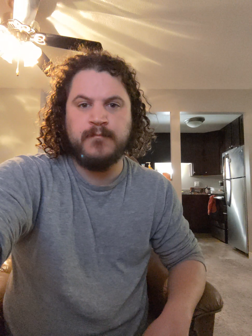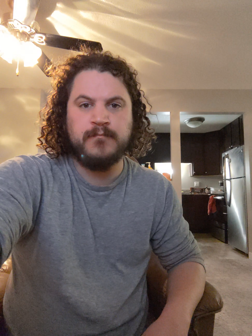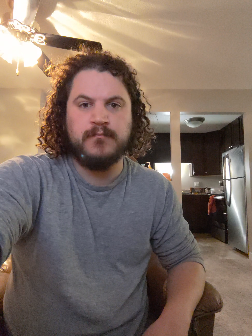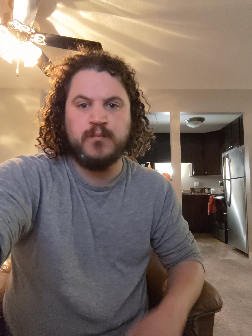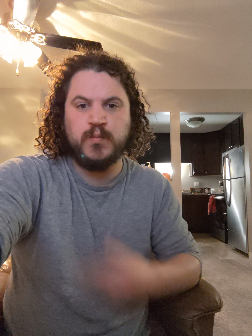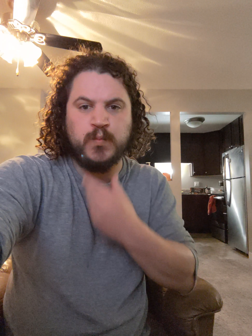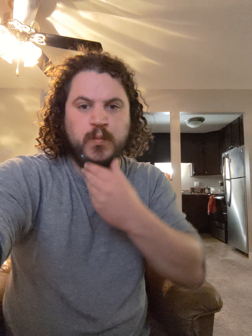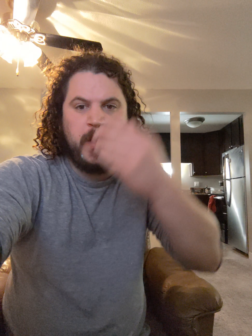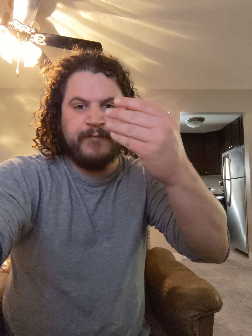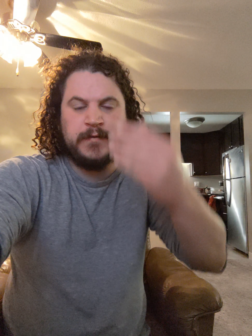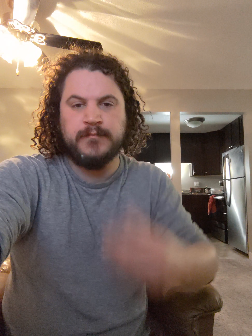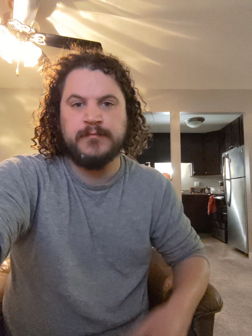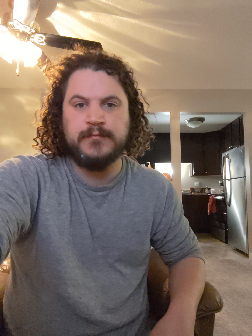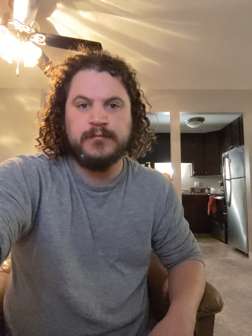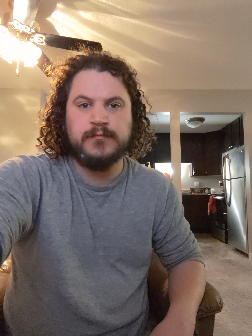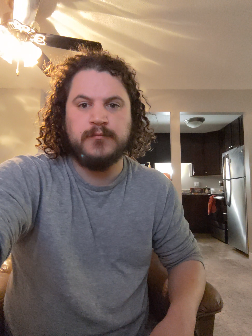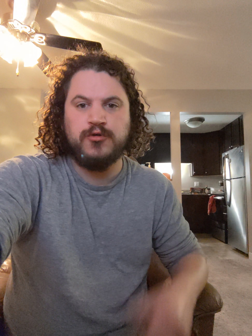giraffe